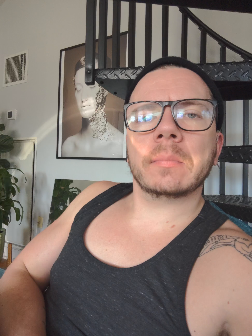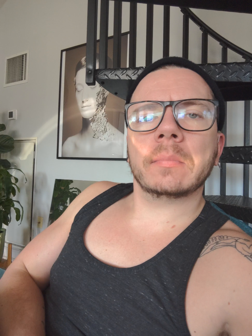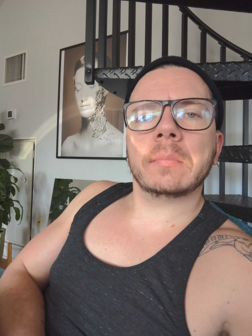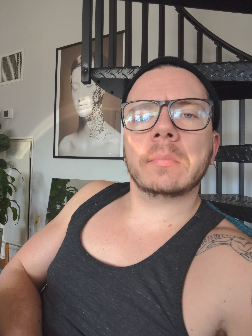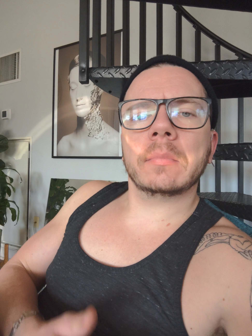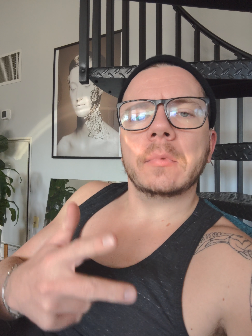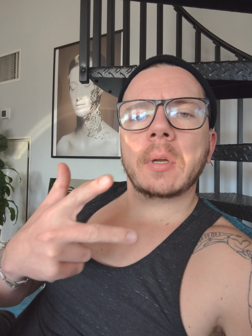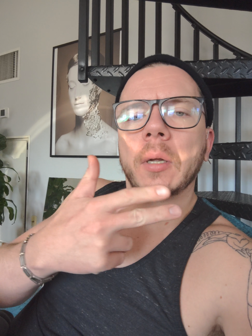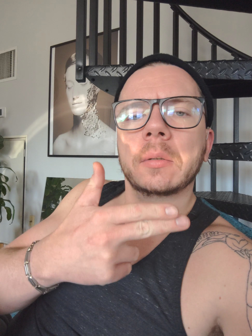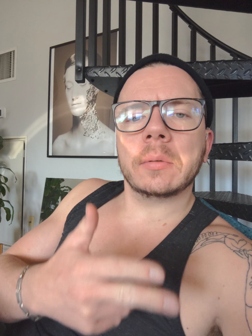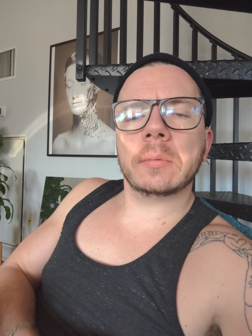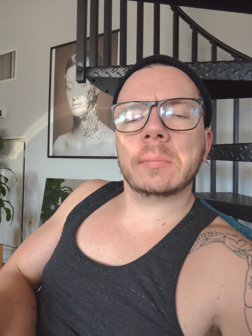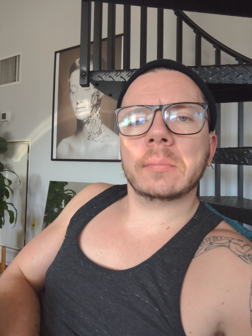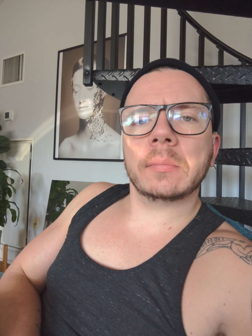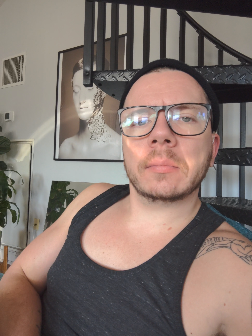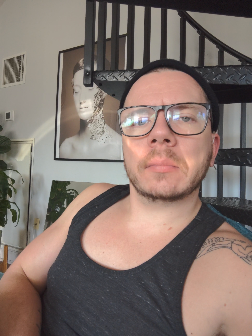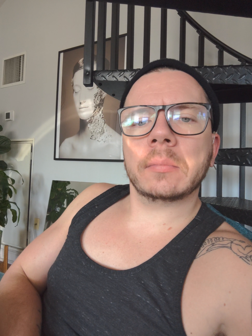cut